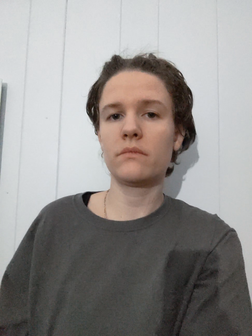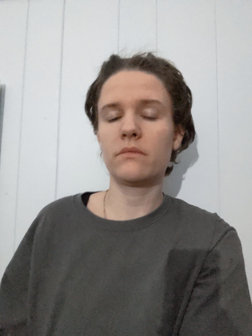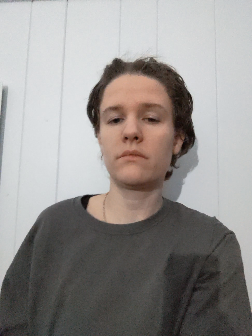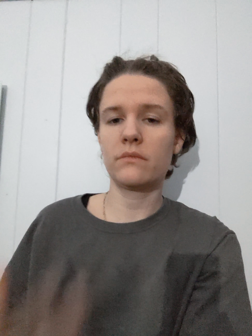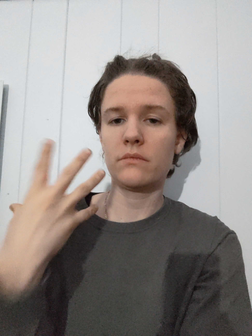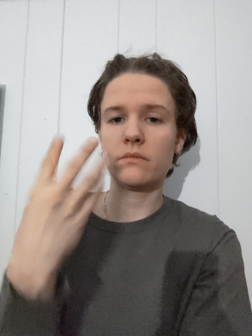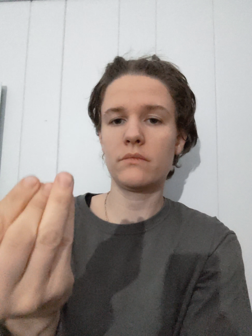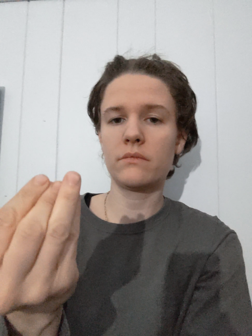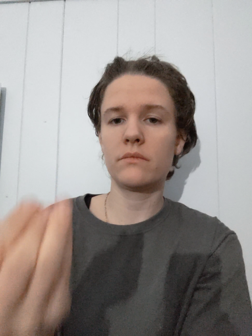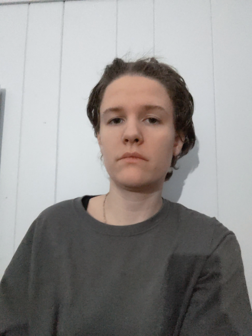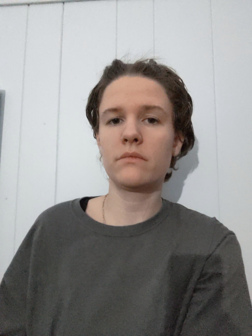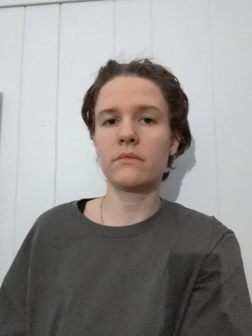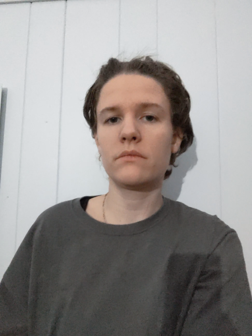go